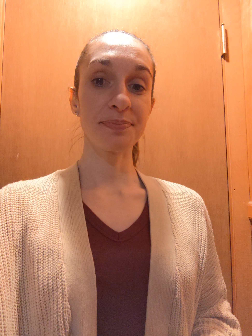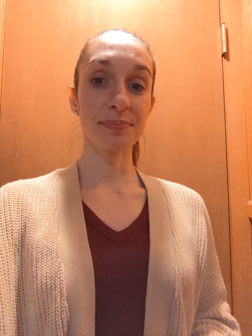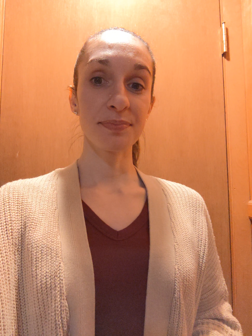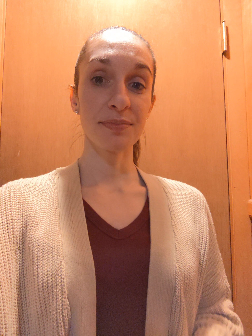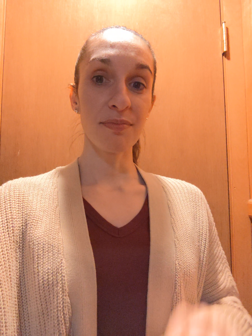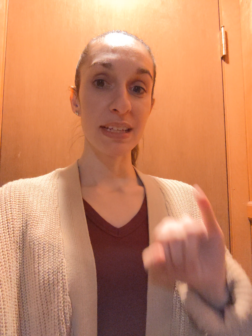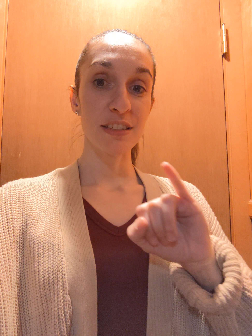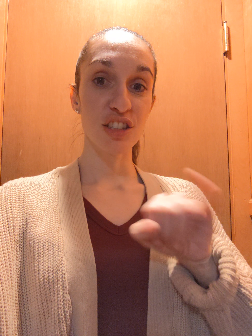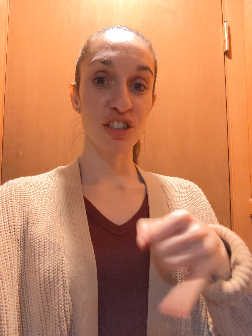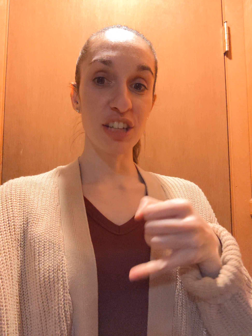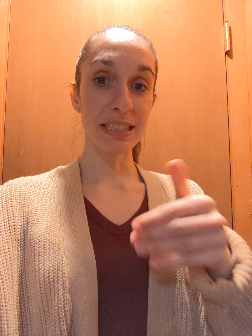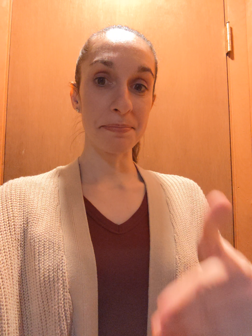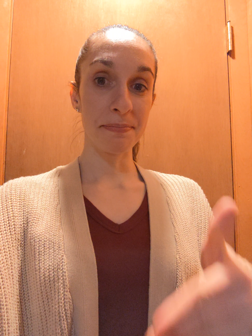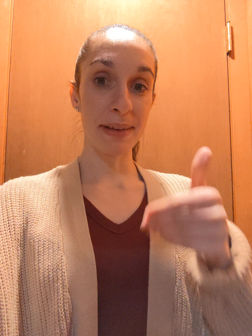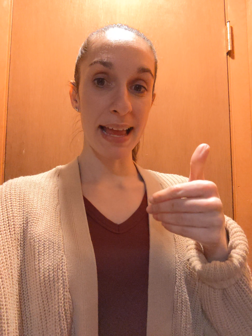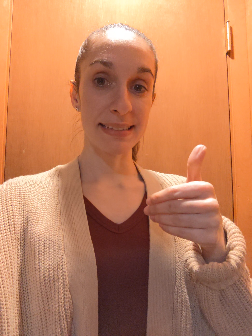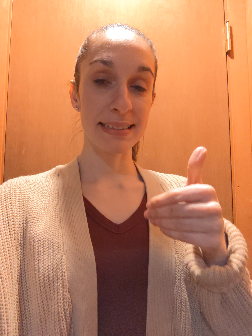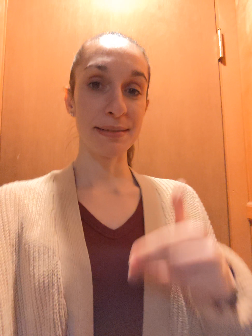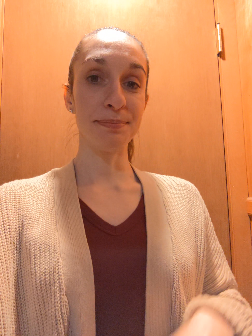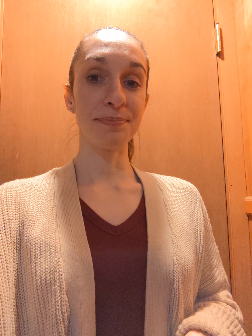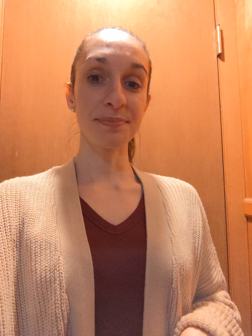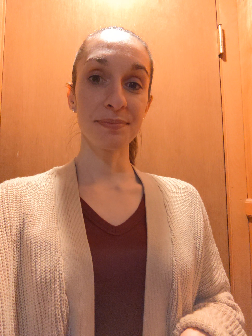jeans